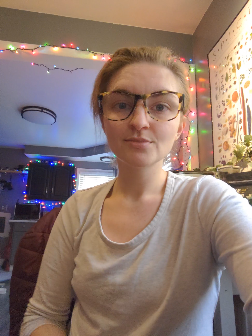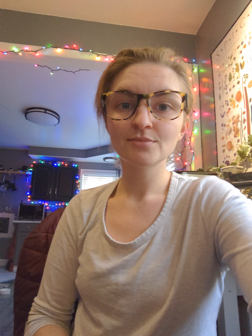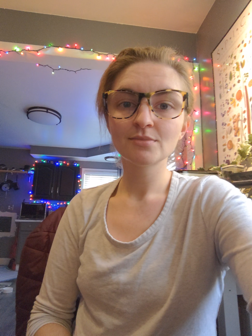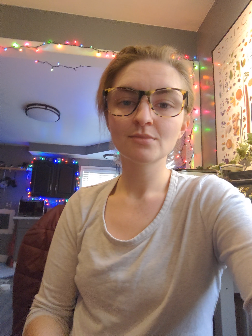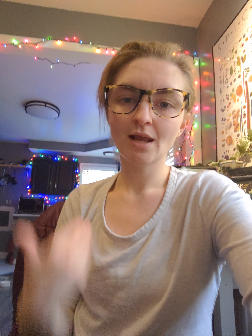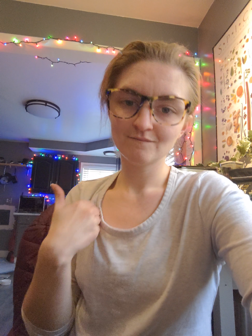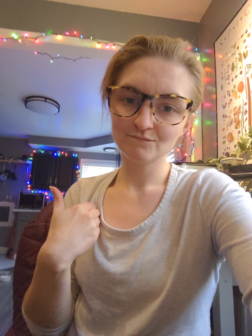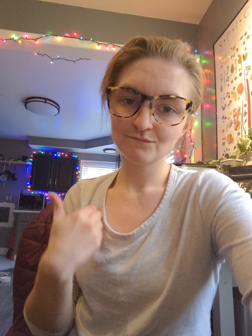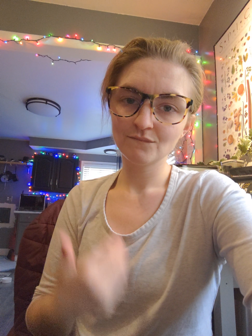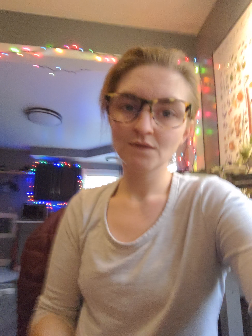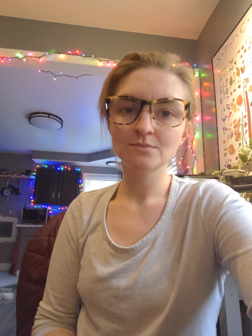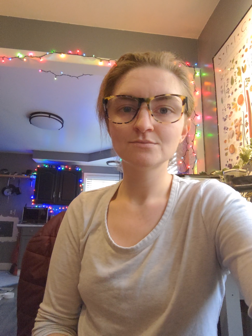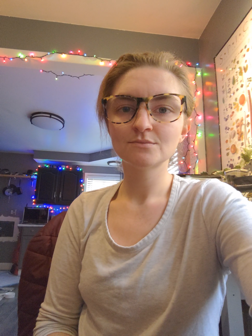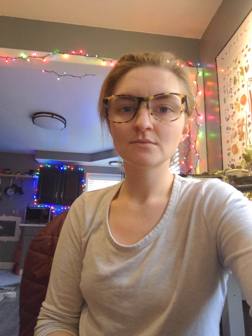have to